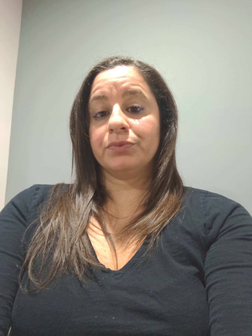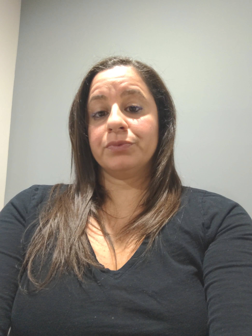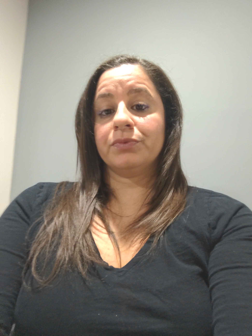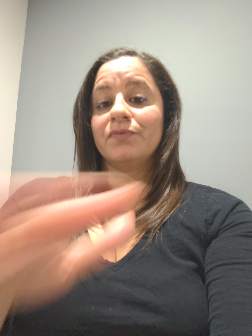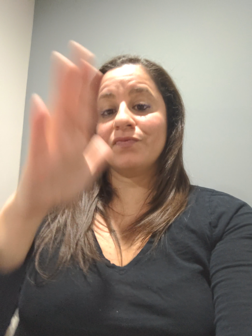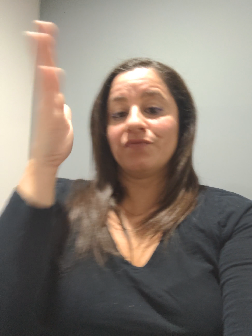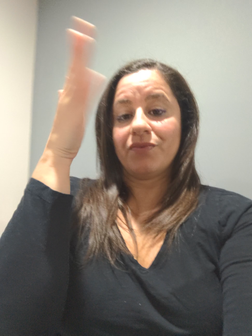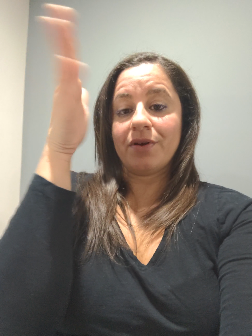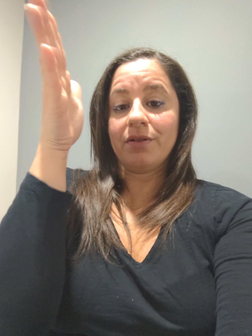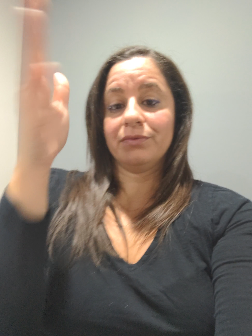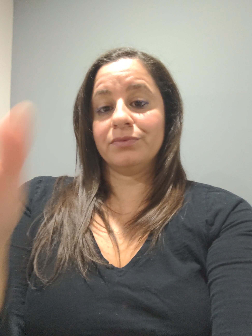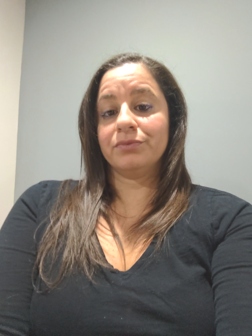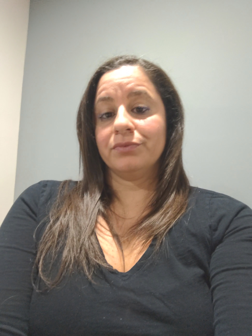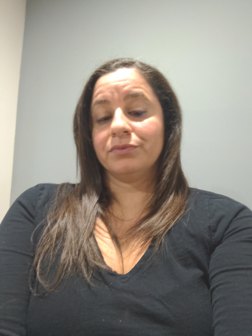flag